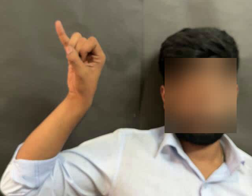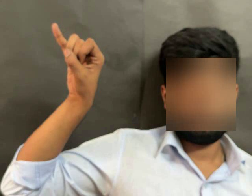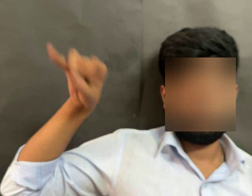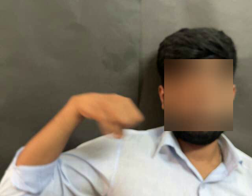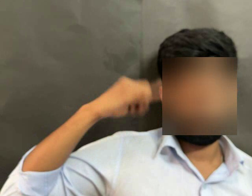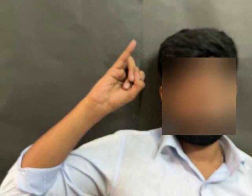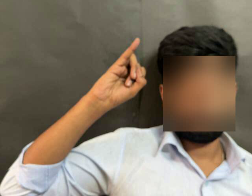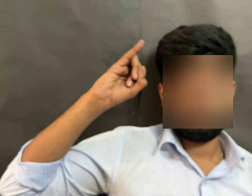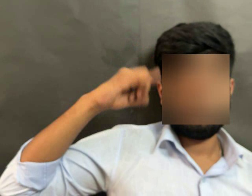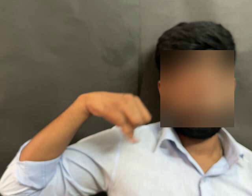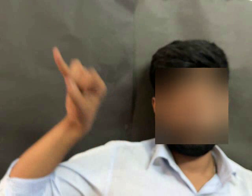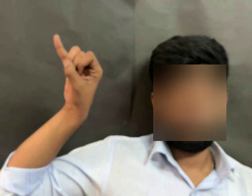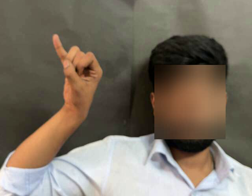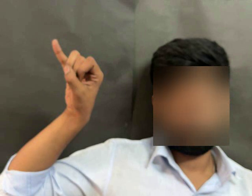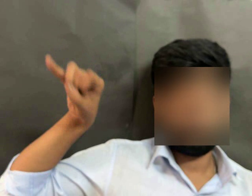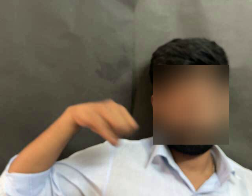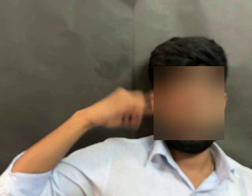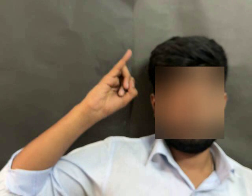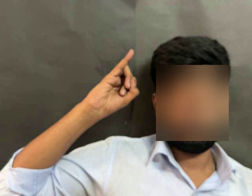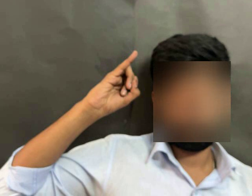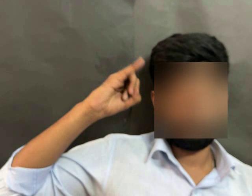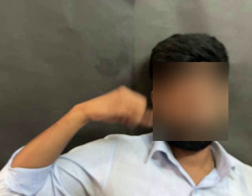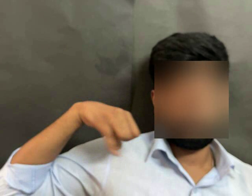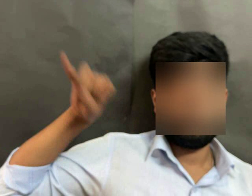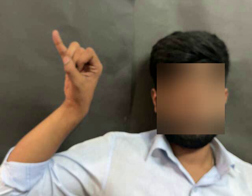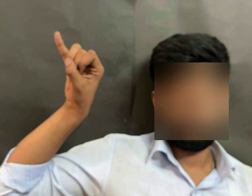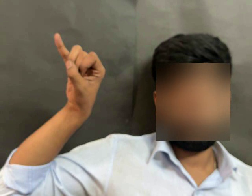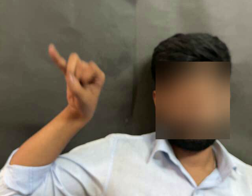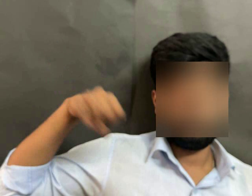J